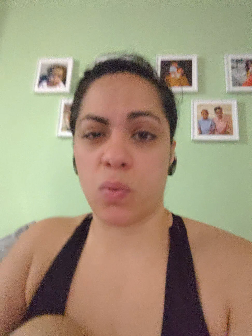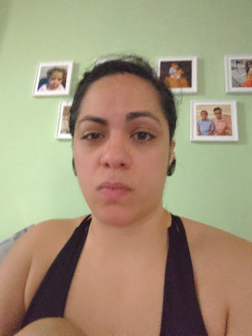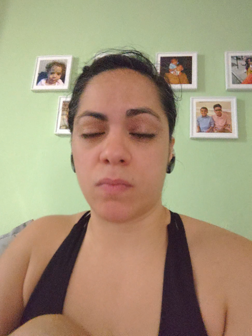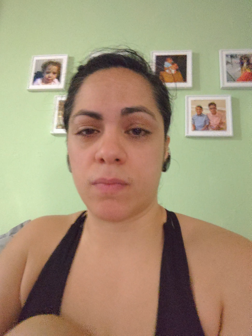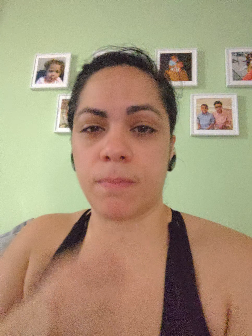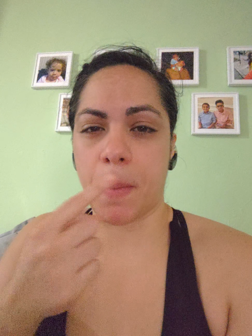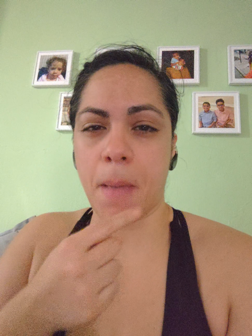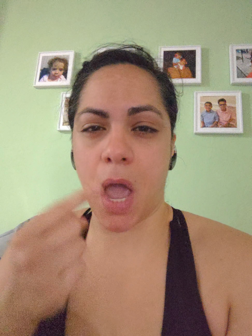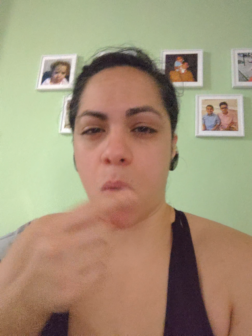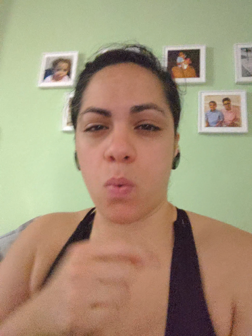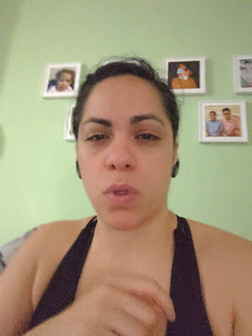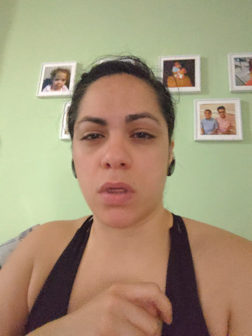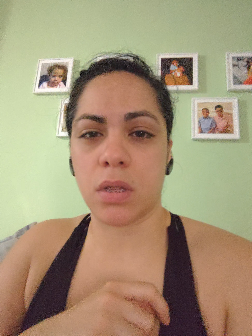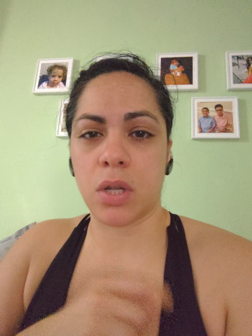mouth